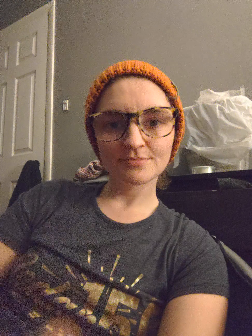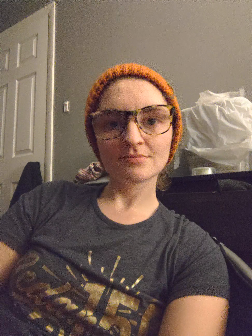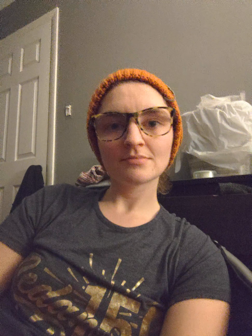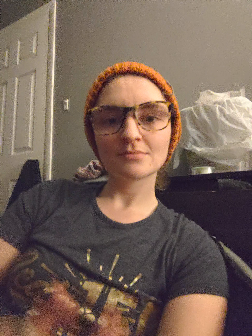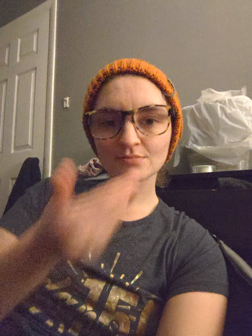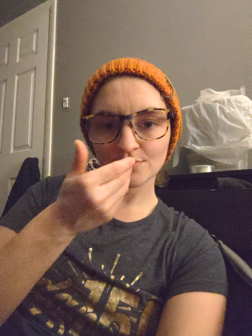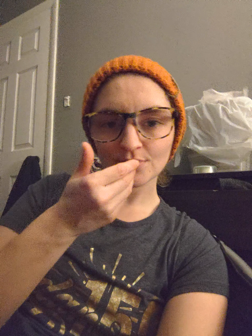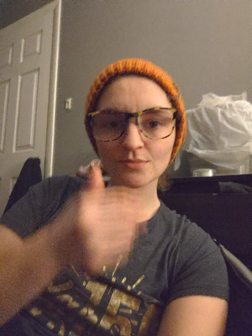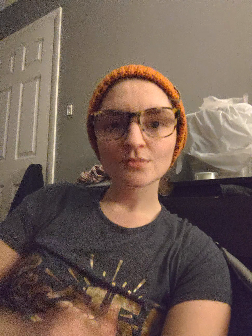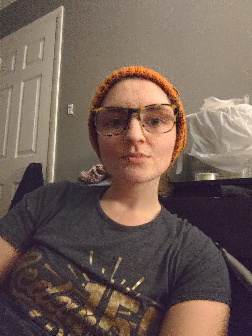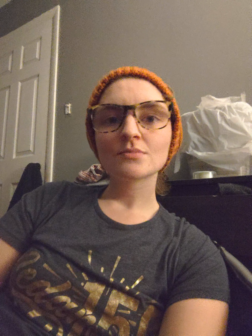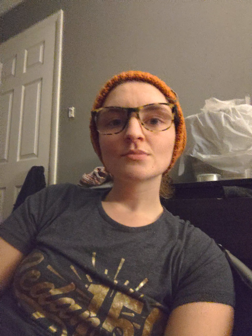pizza